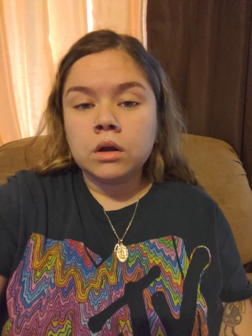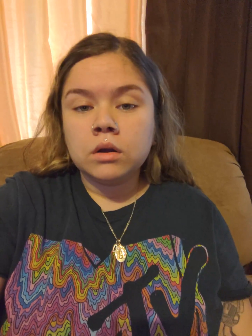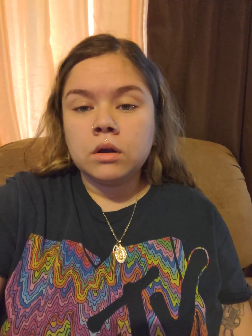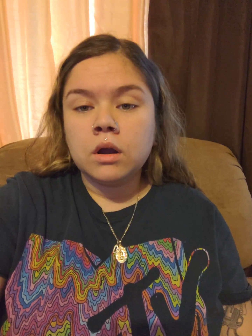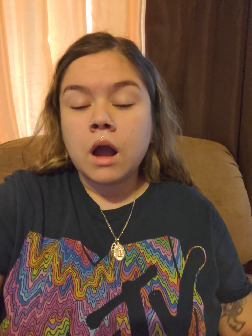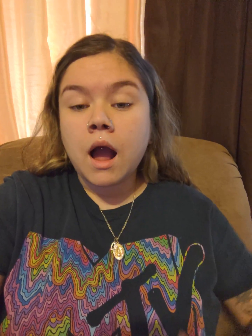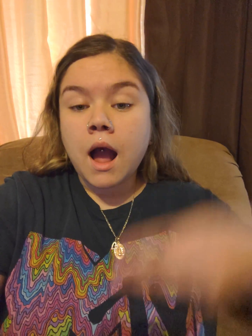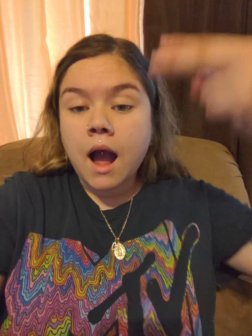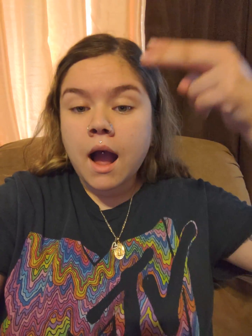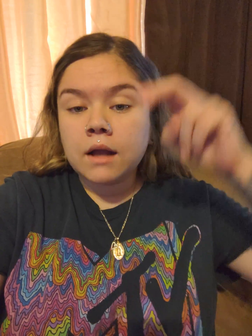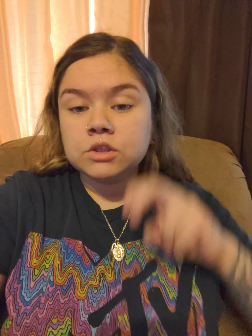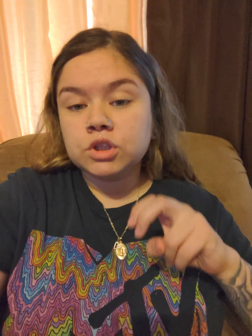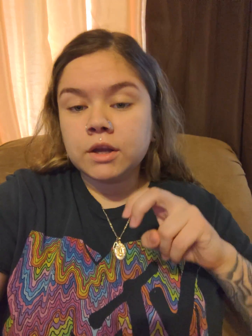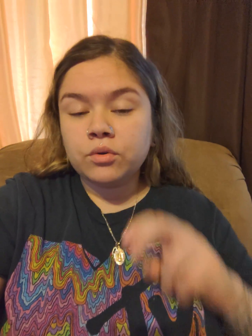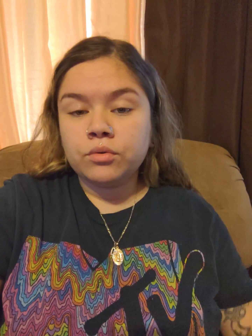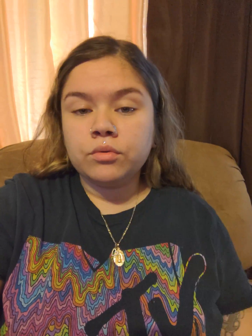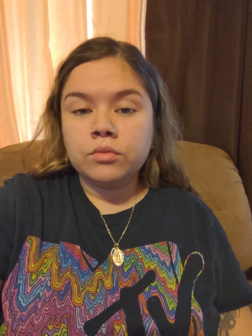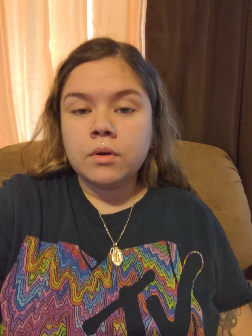high chair